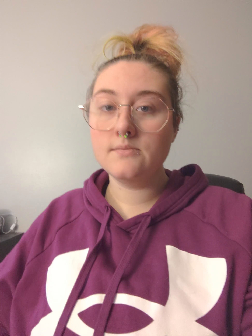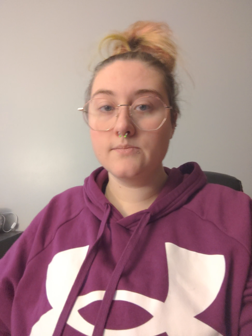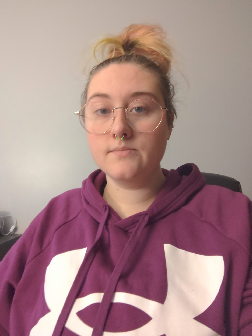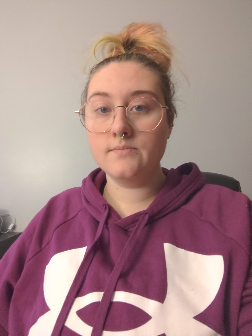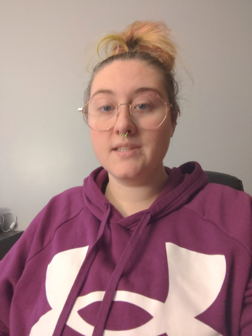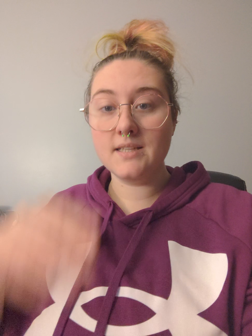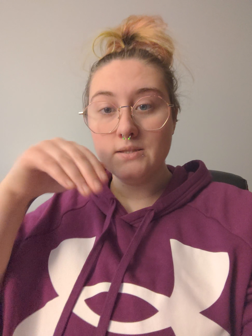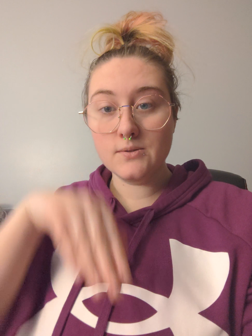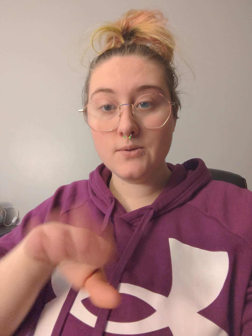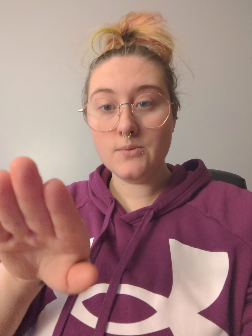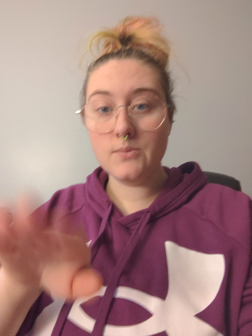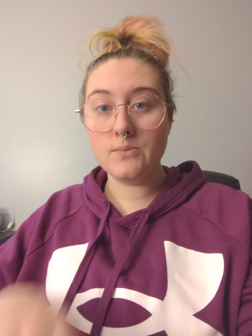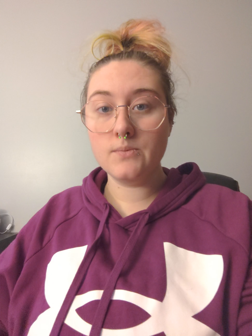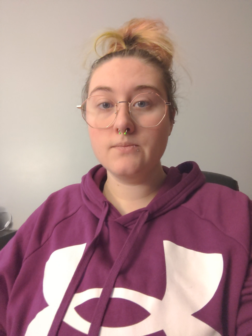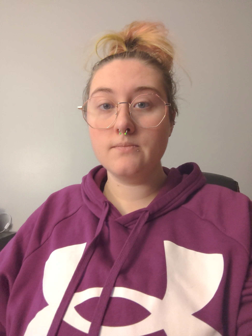into